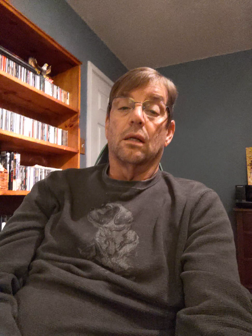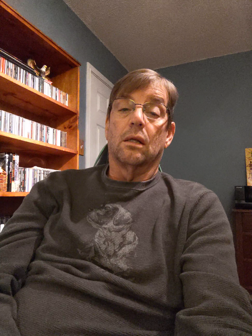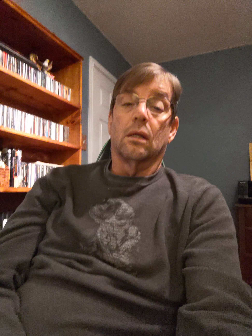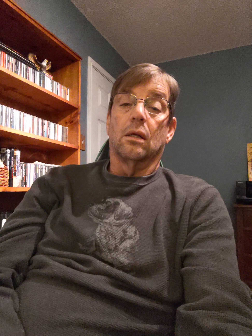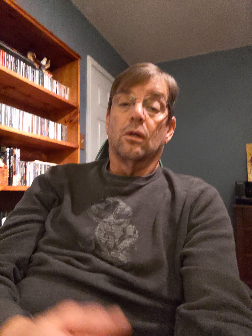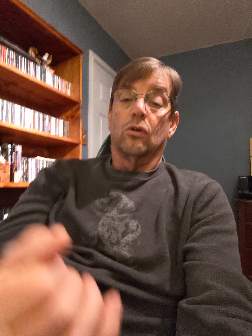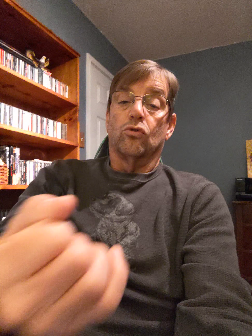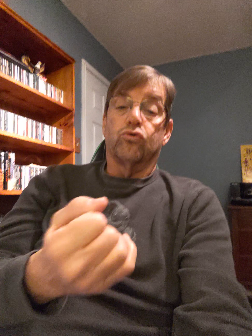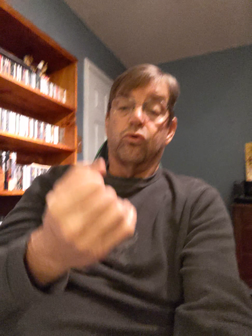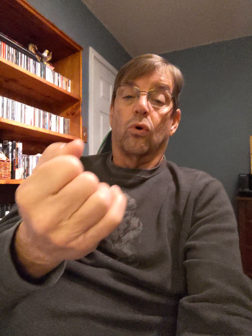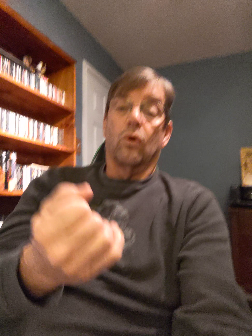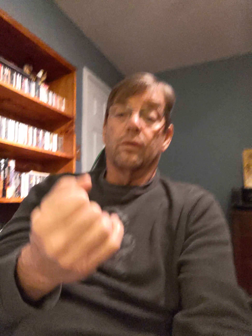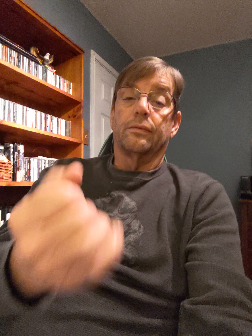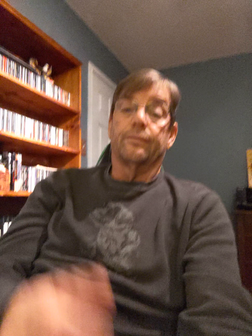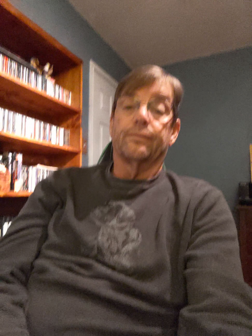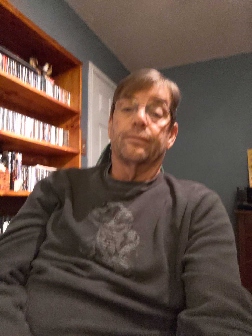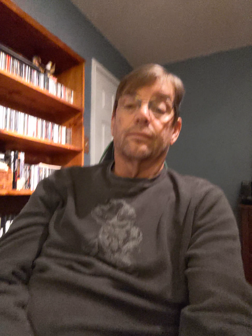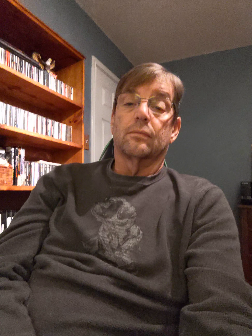drawer